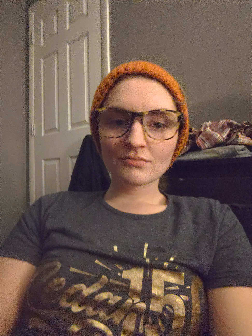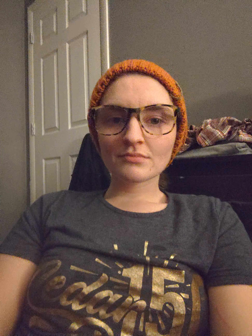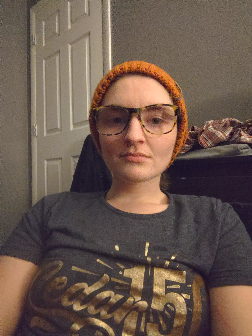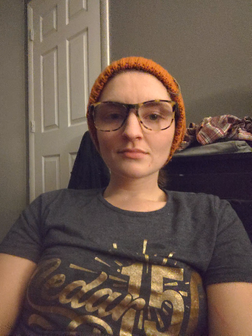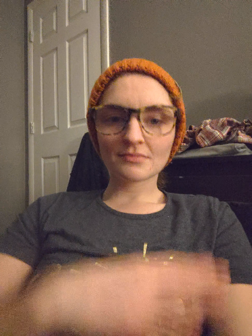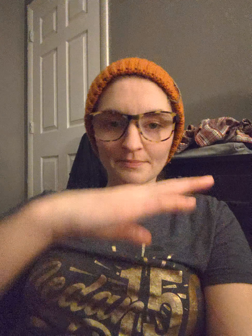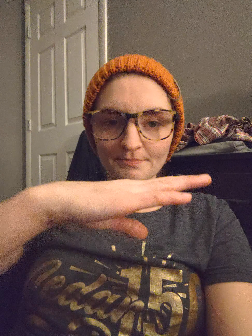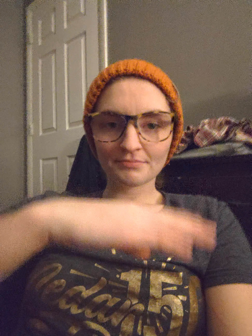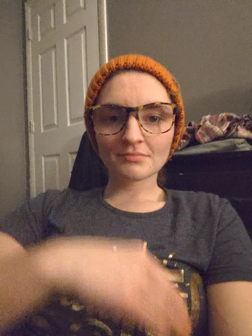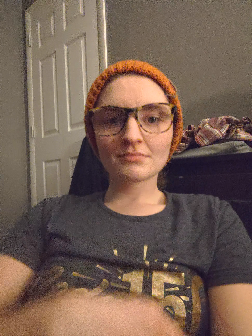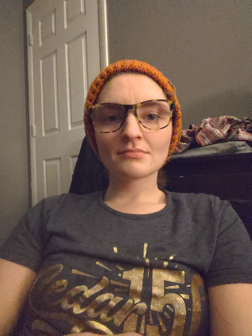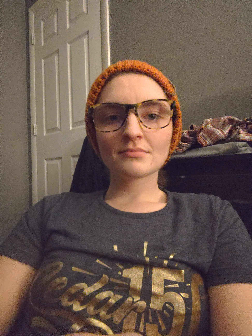table